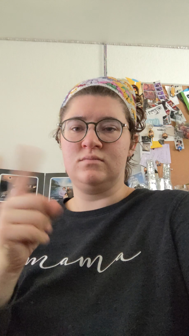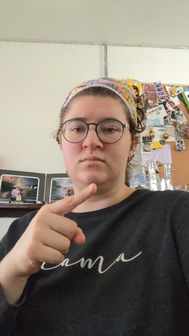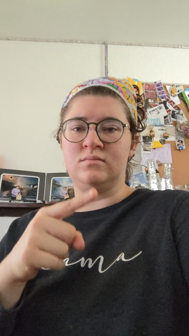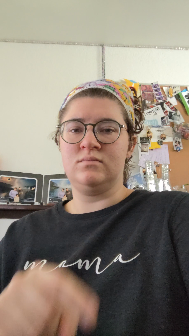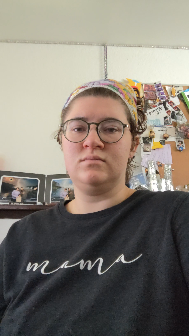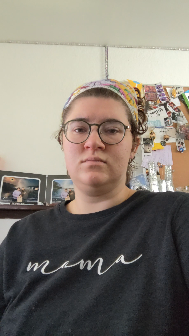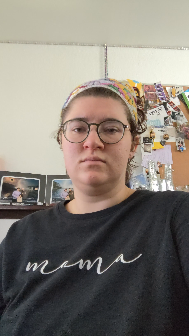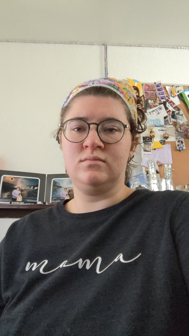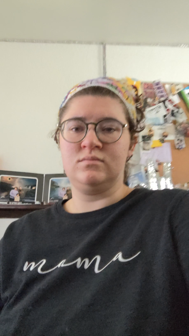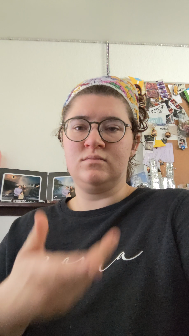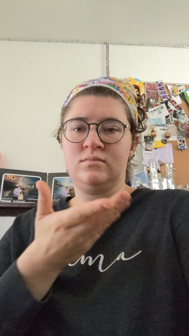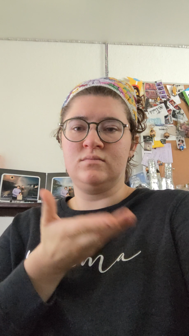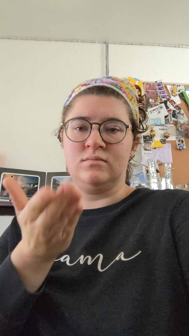carry